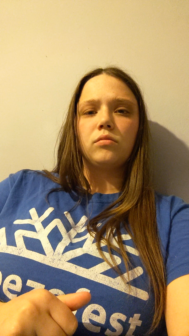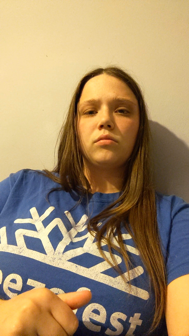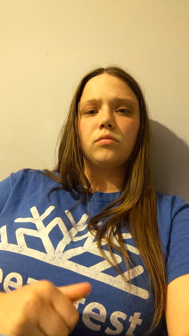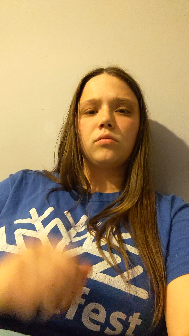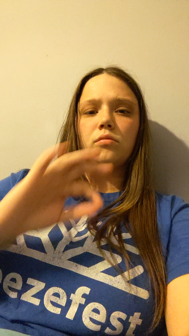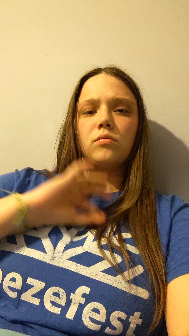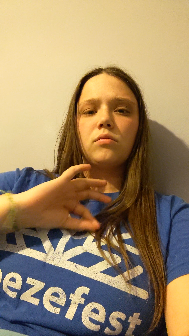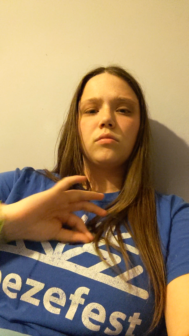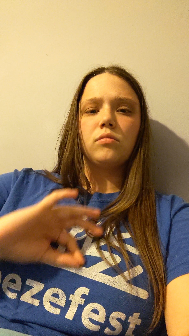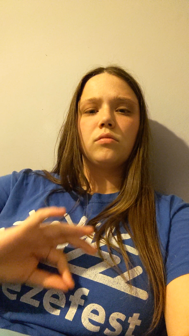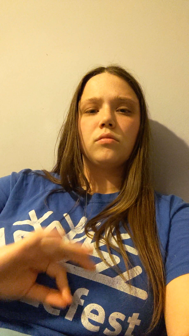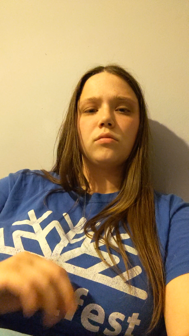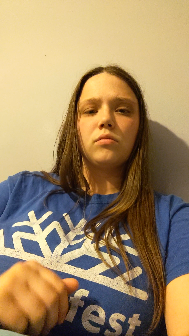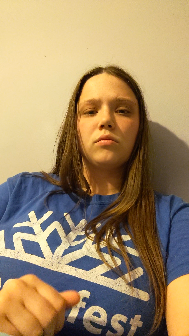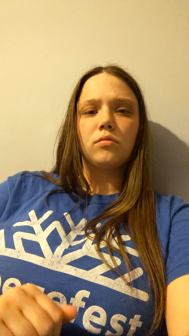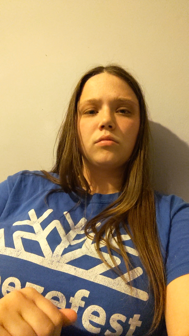button